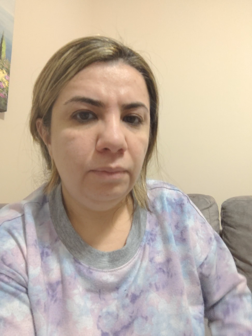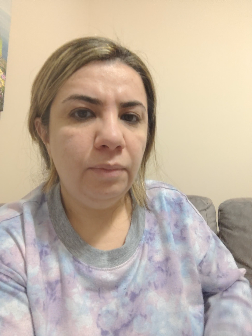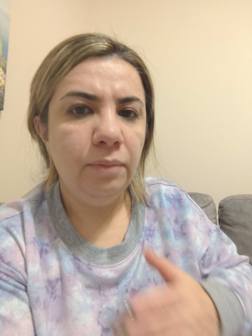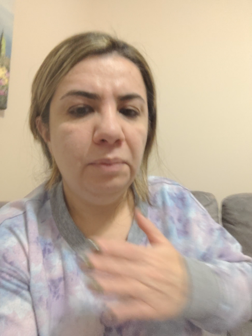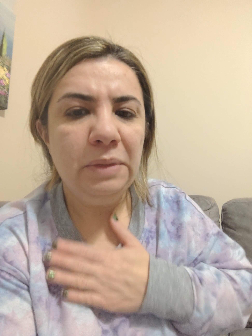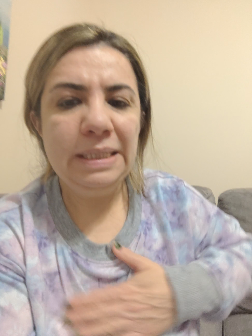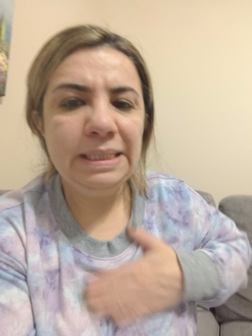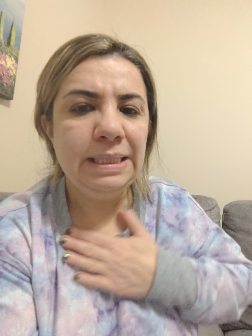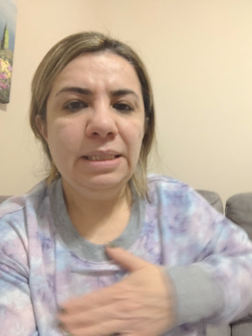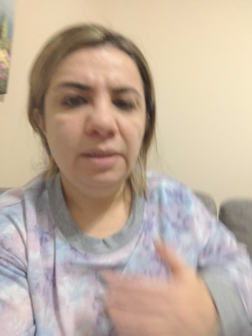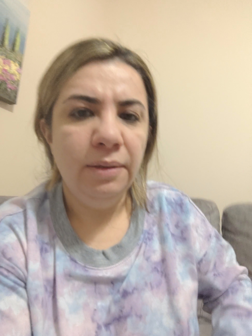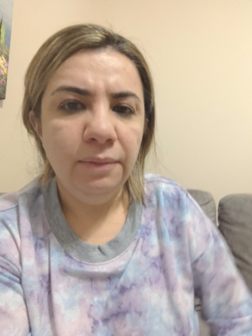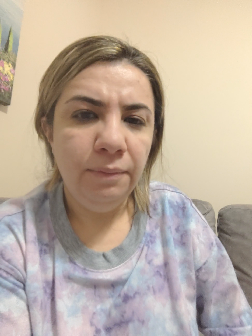please